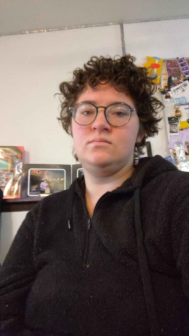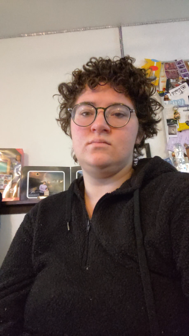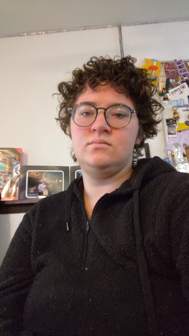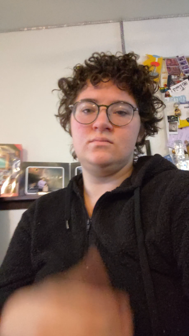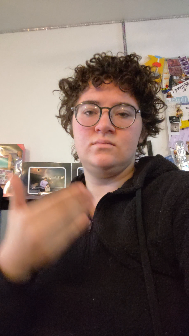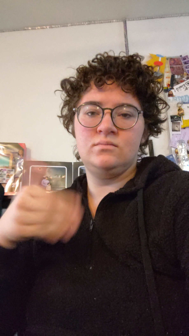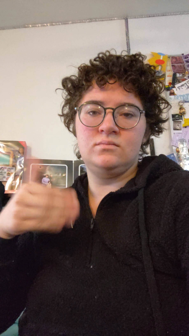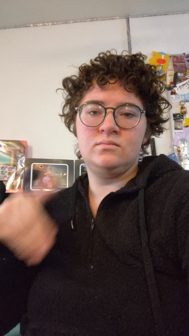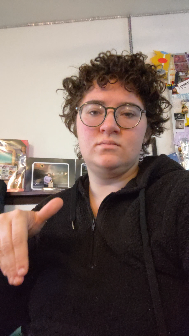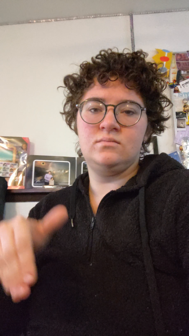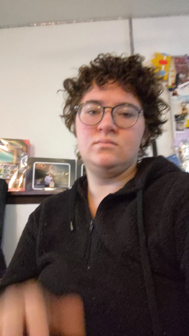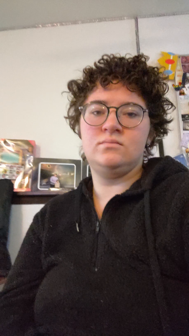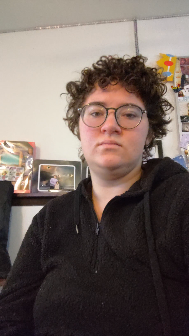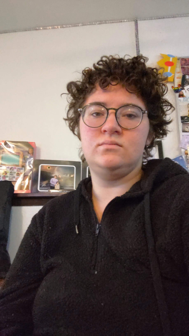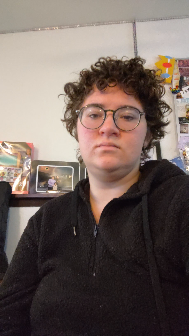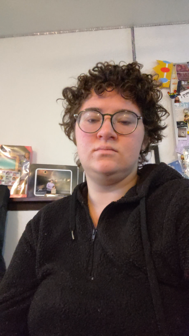shorts